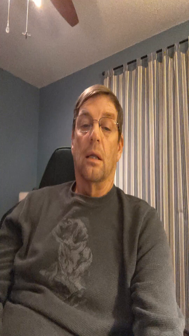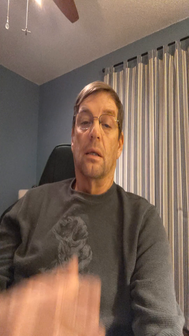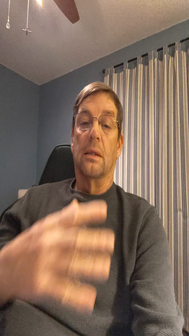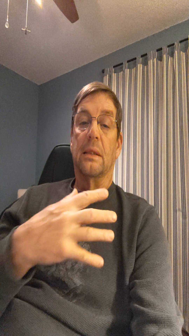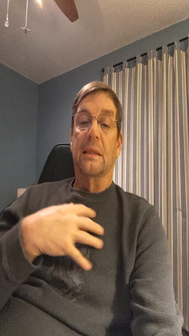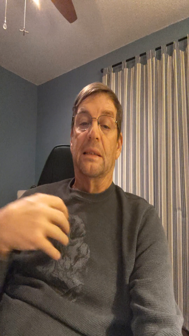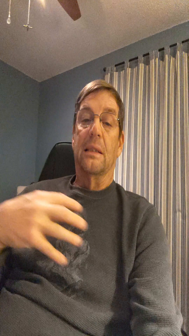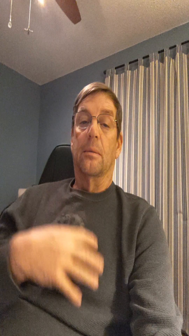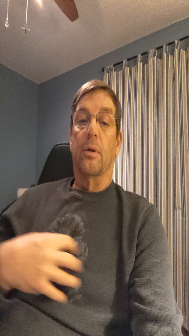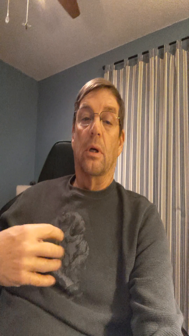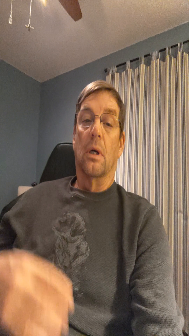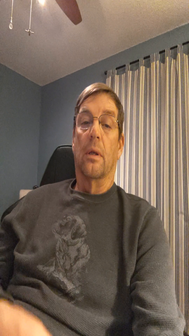zebra